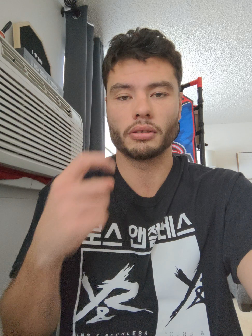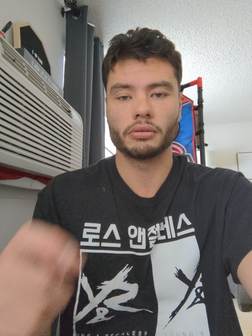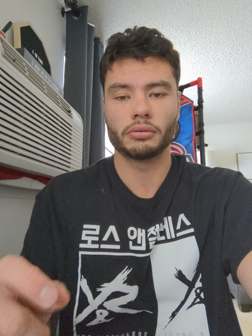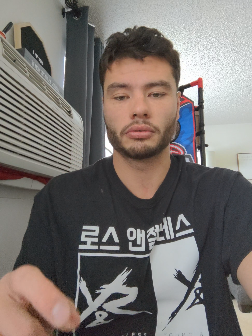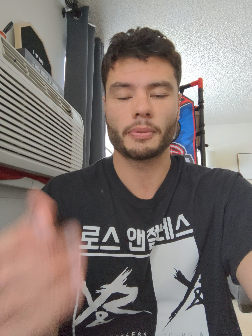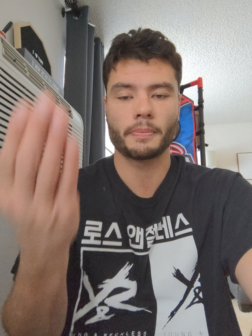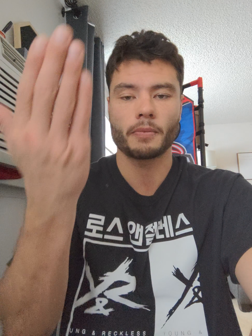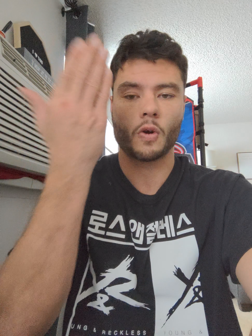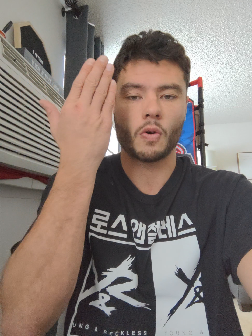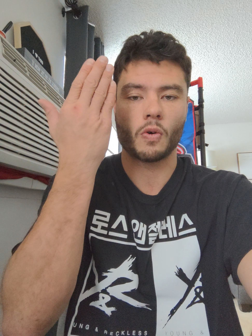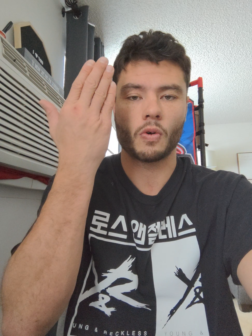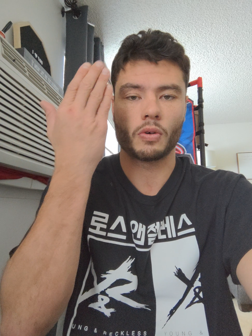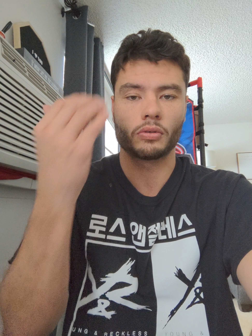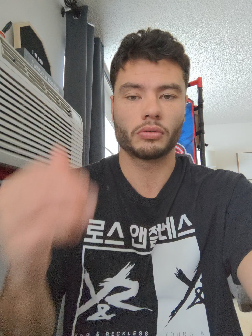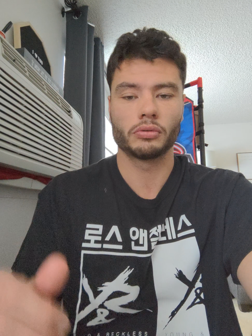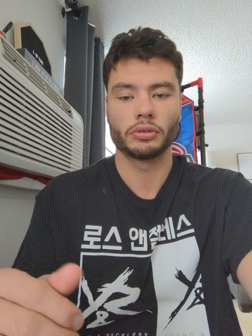morning